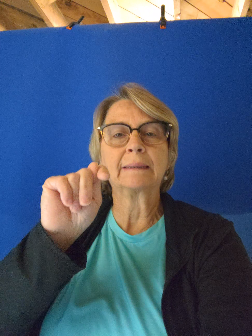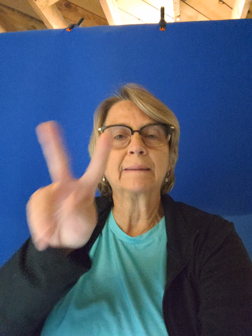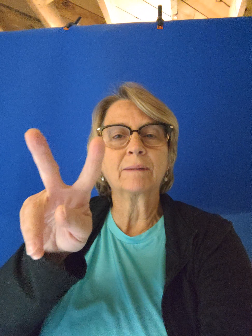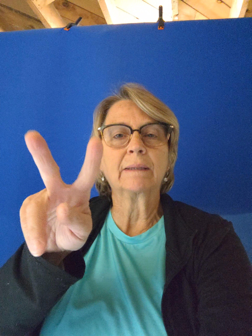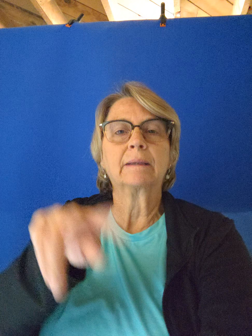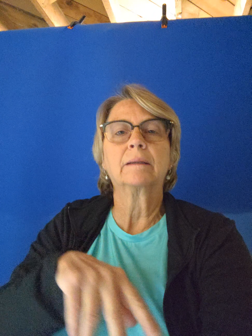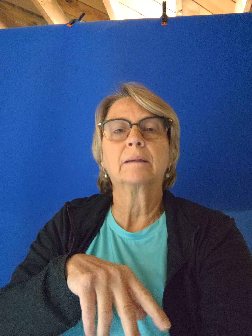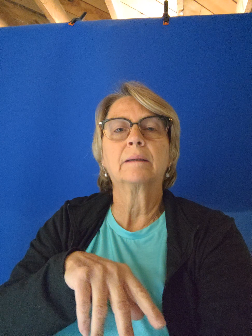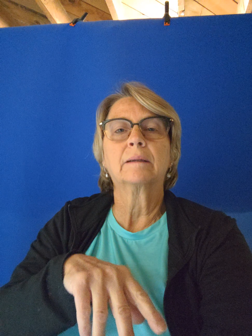TV